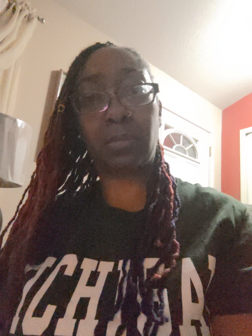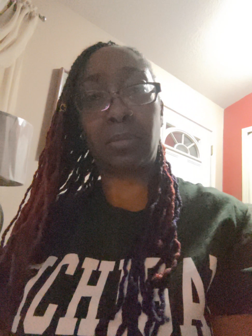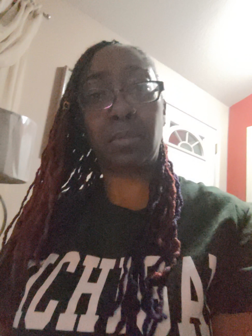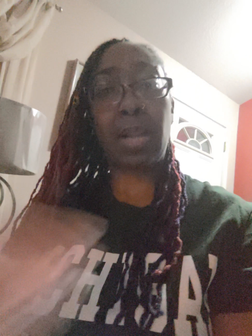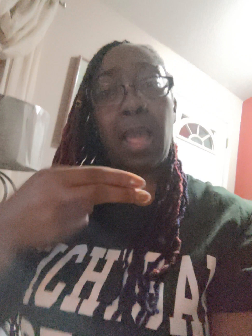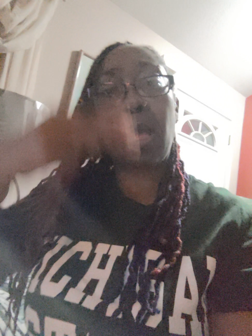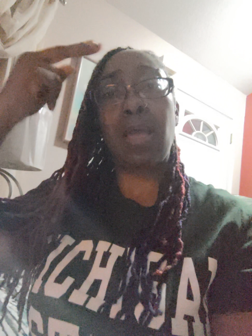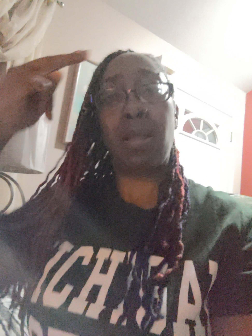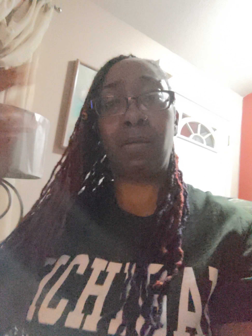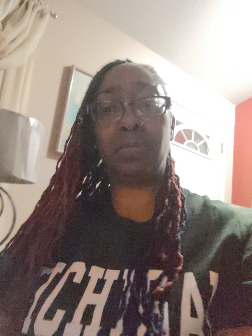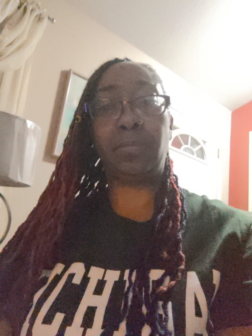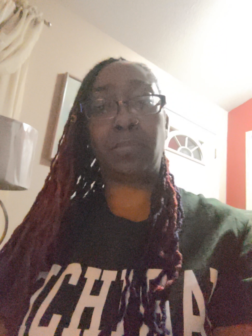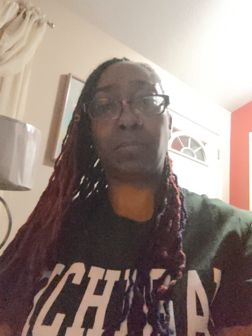high